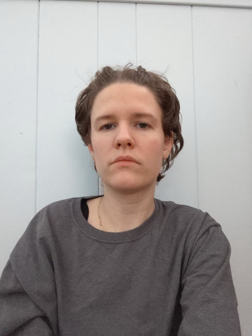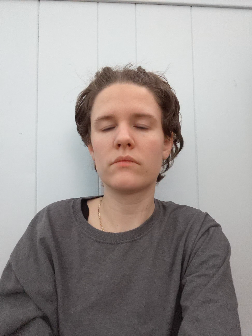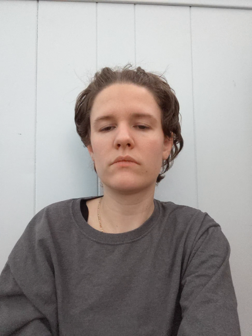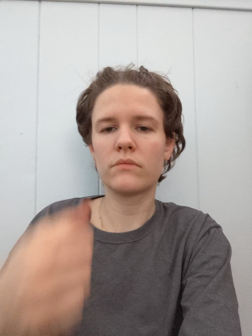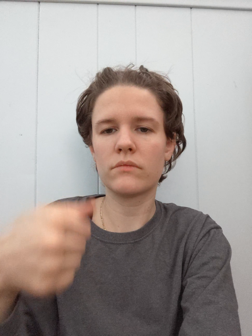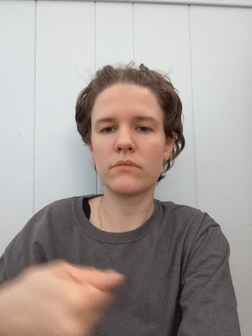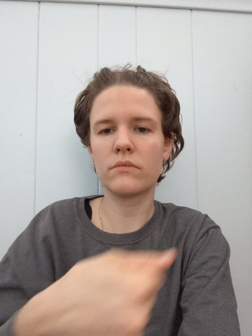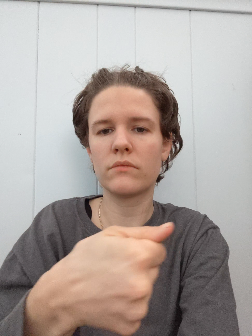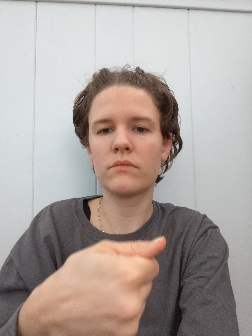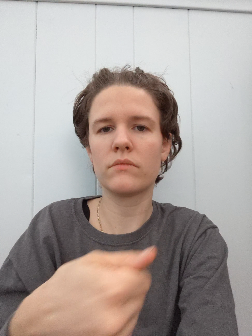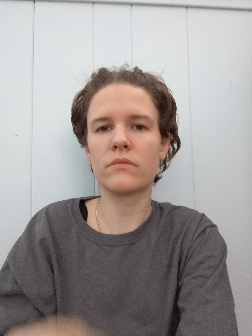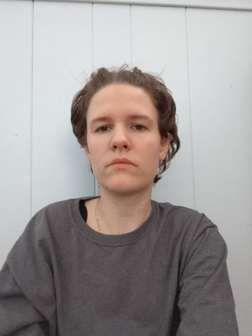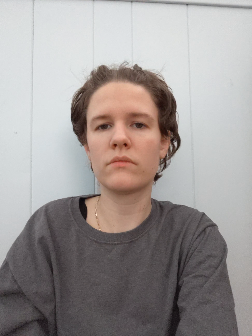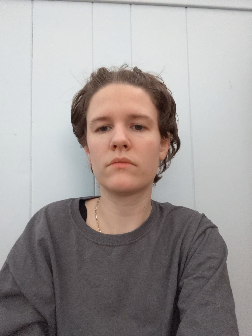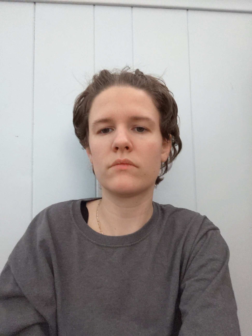hide